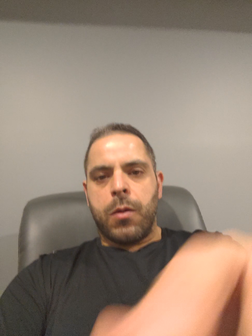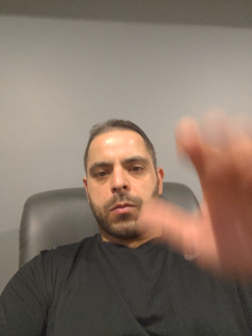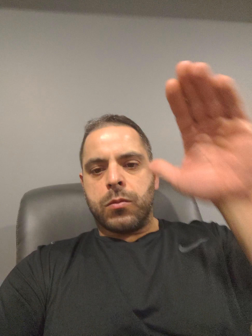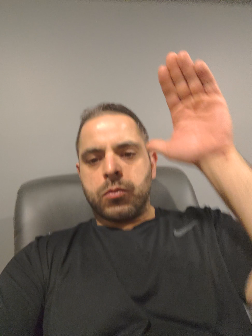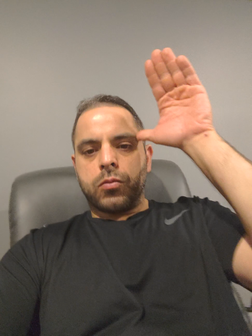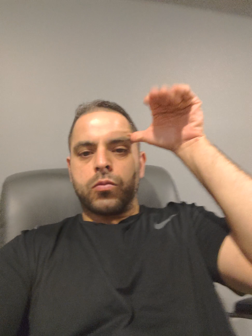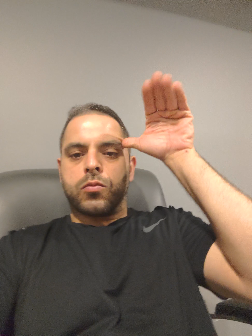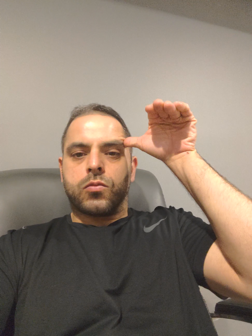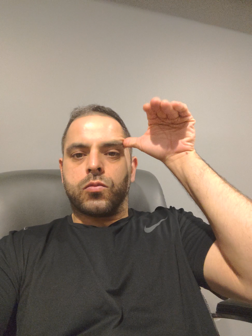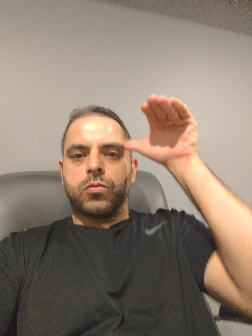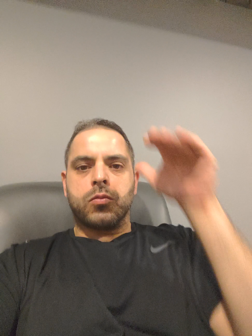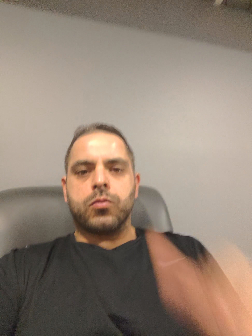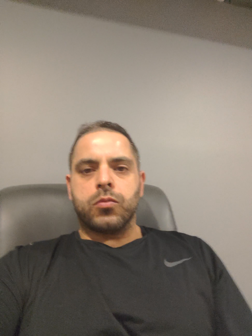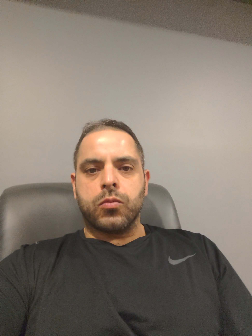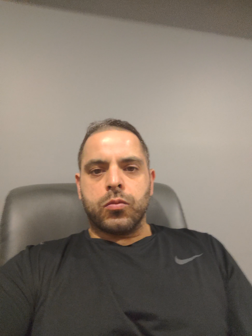donkey